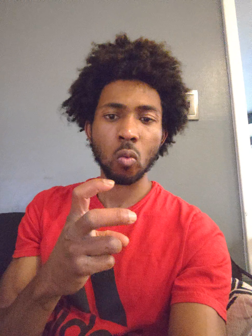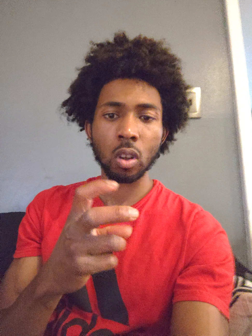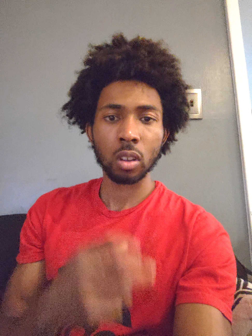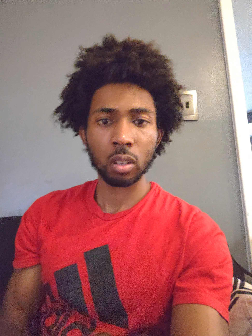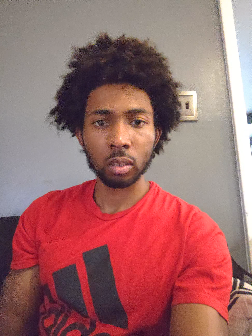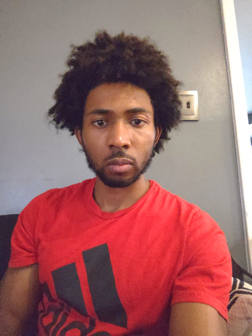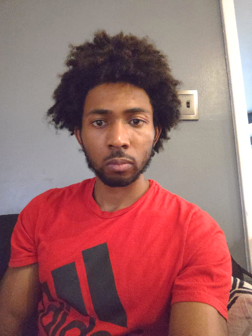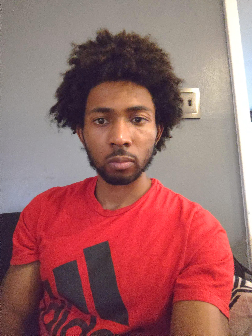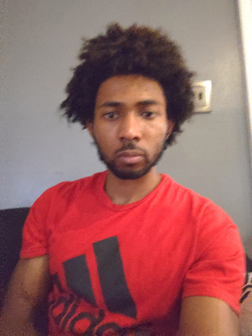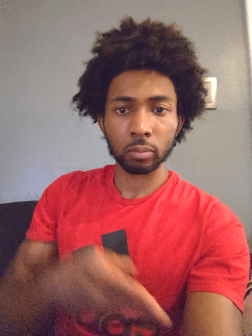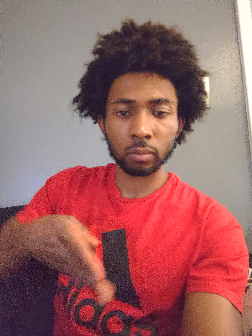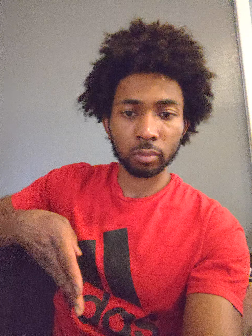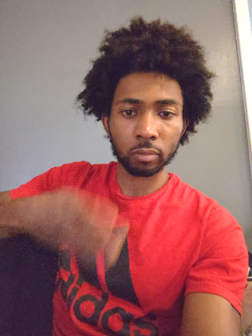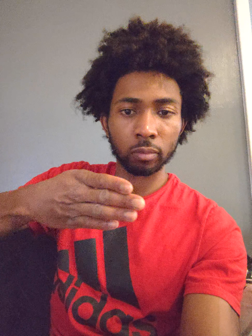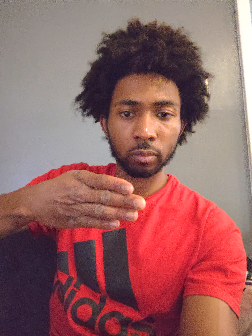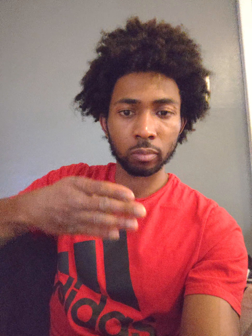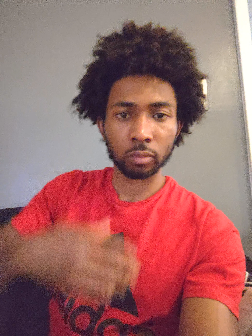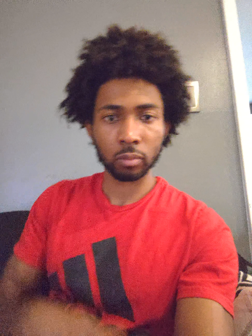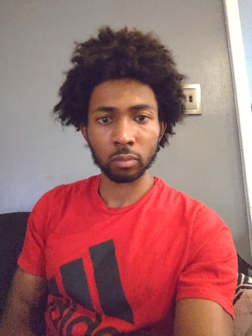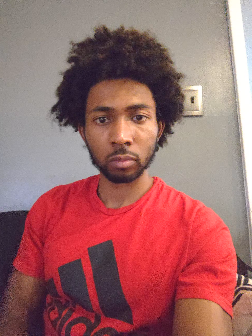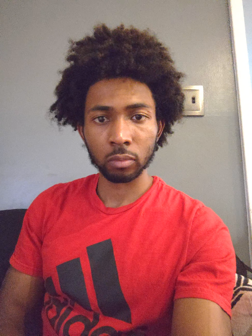kick